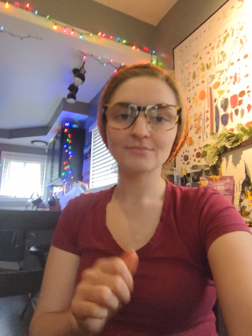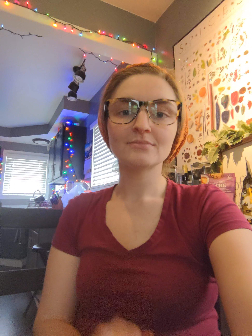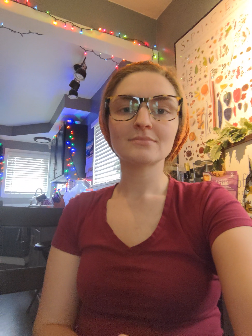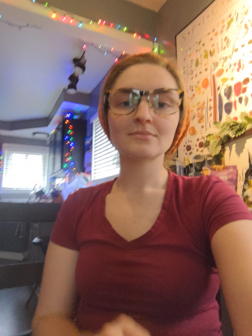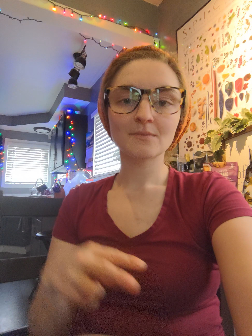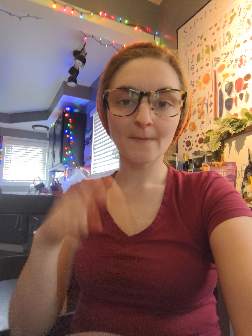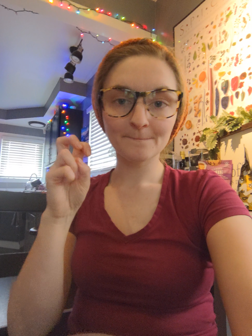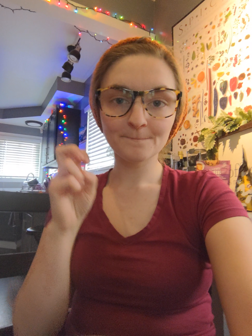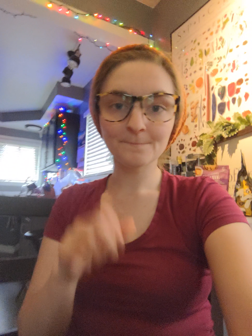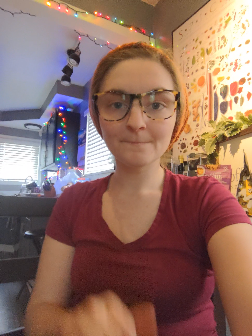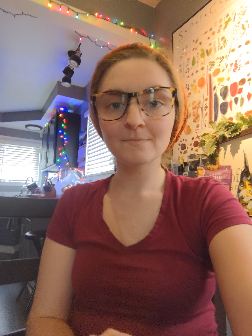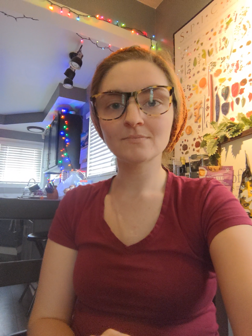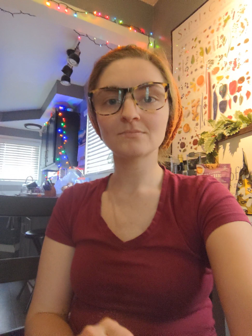jump